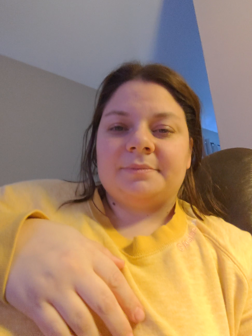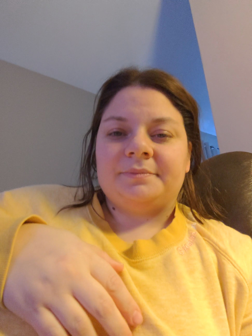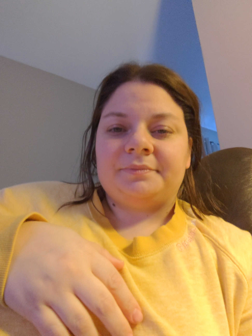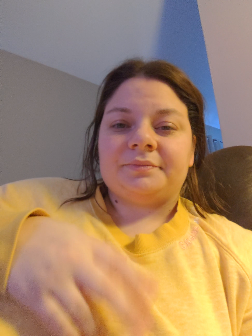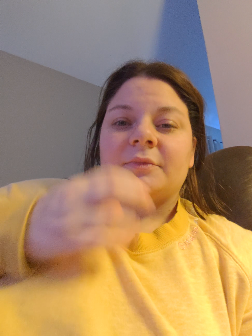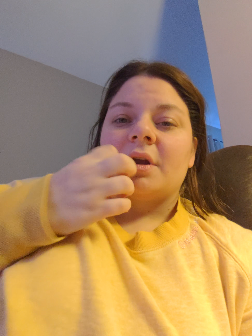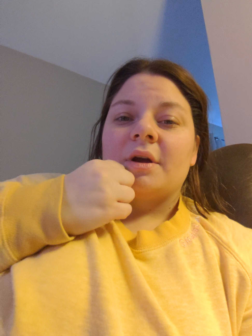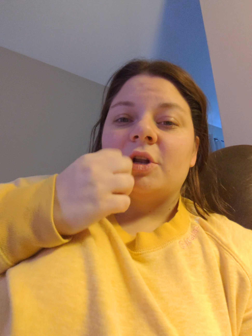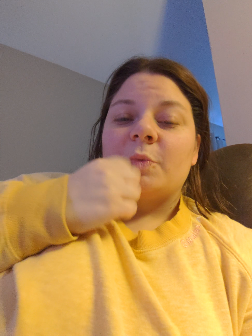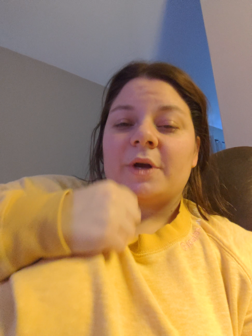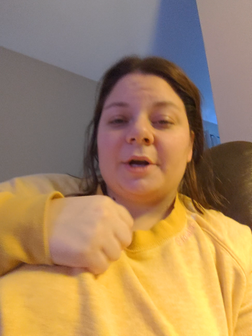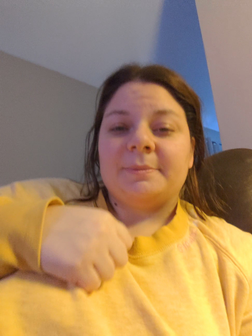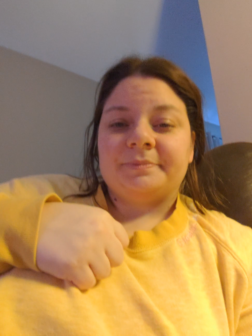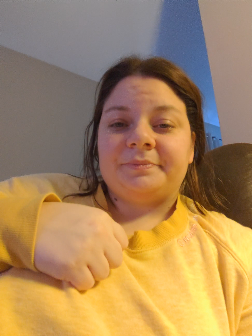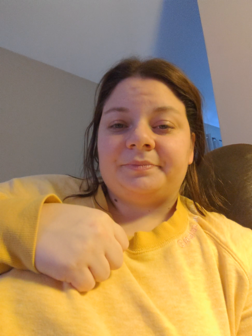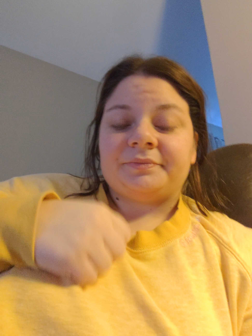underwear